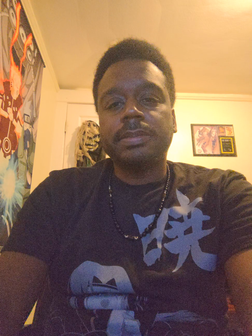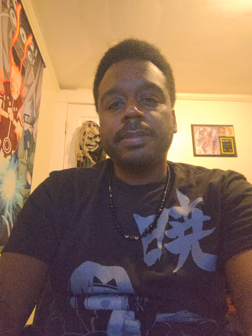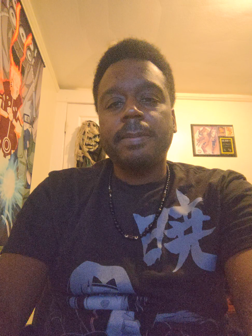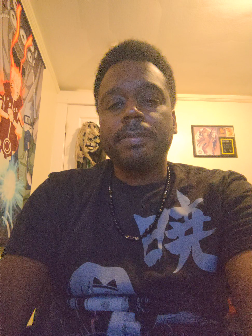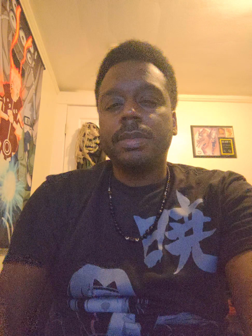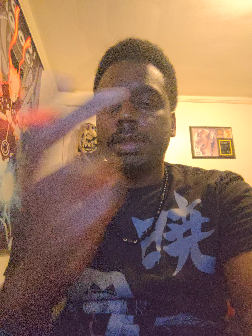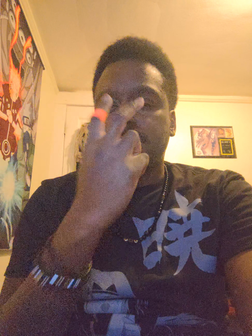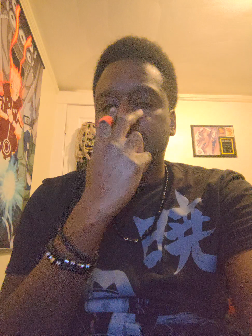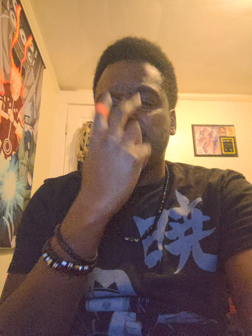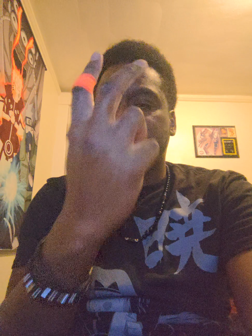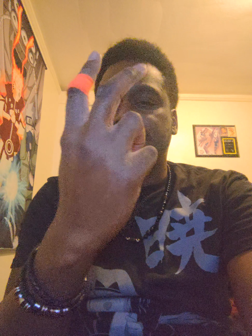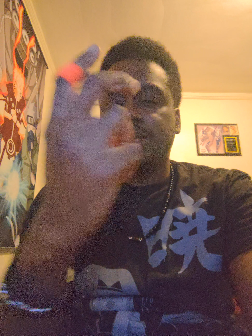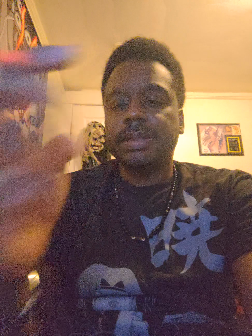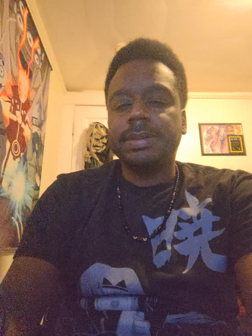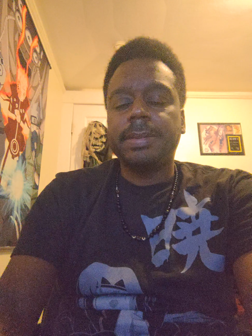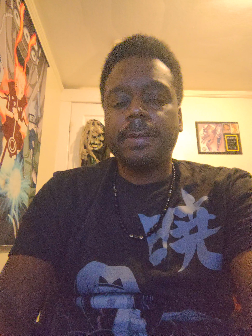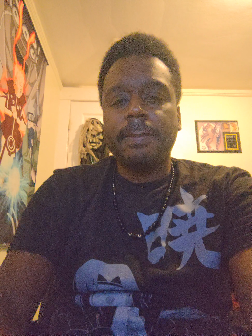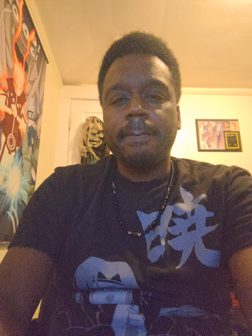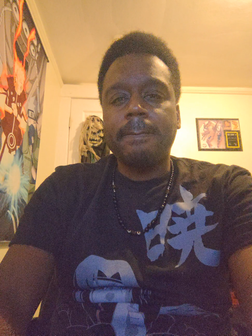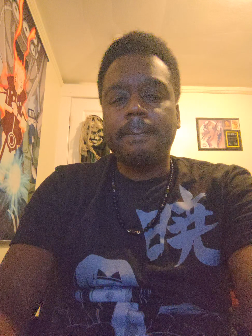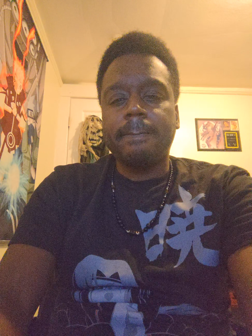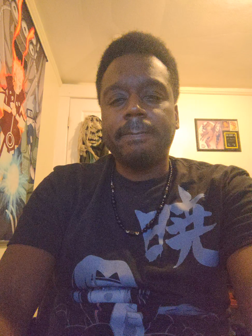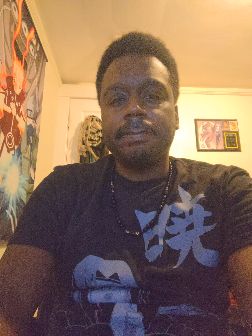see